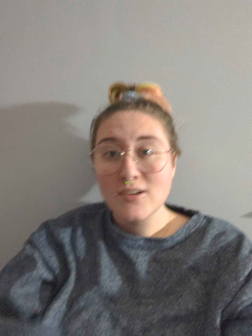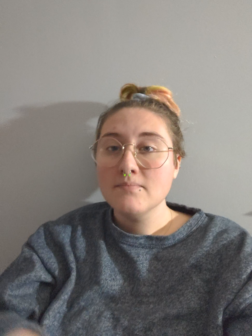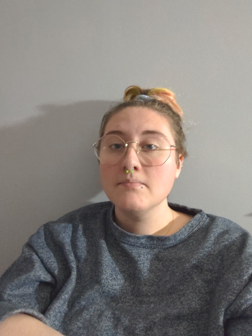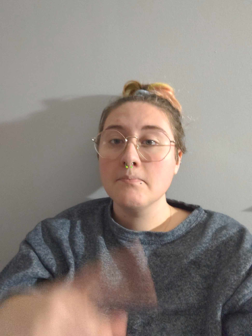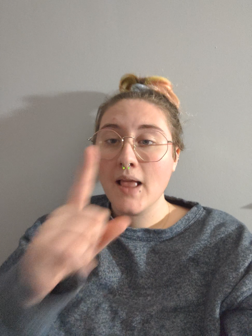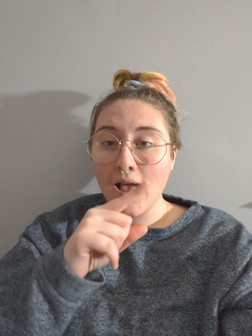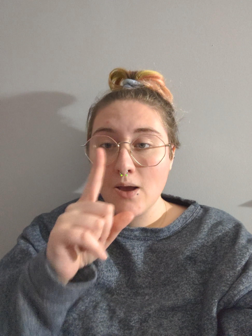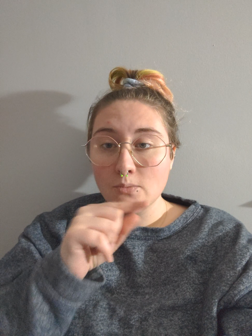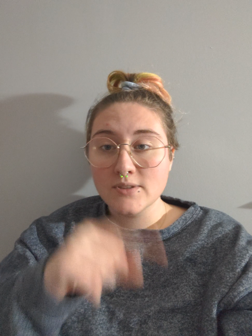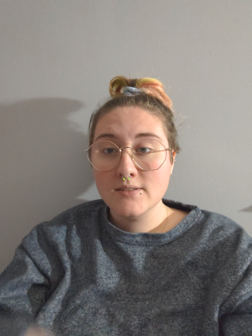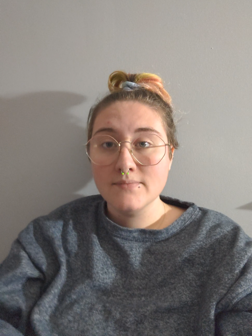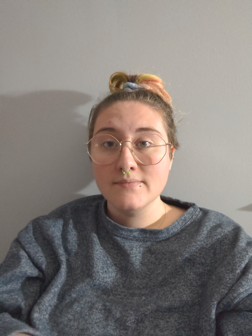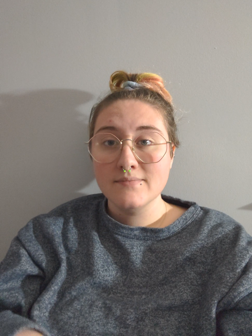mouse